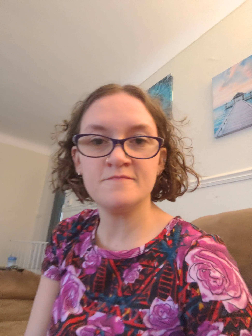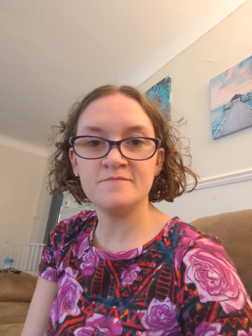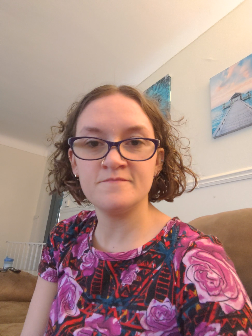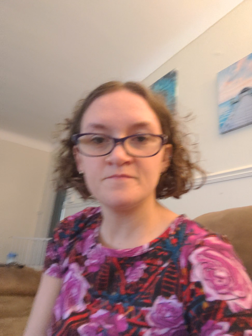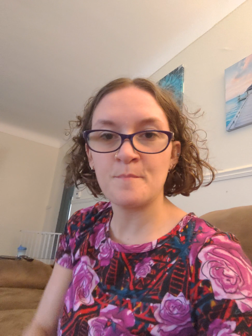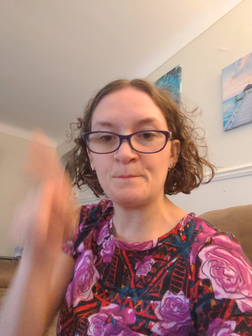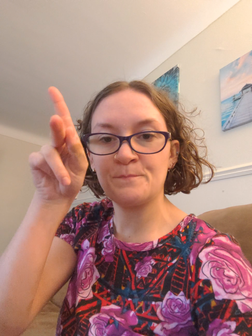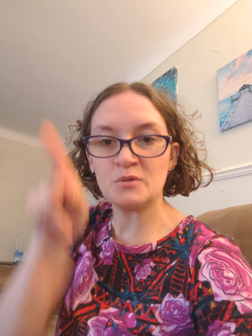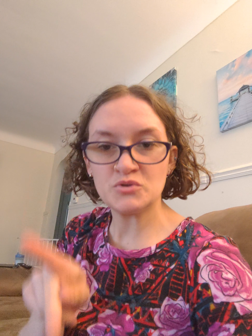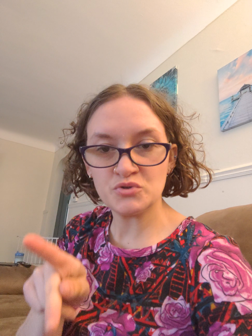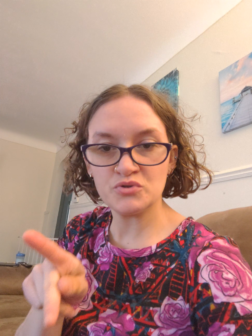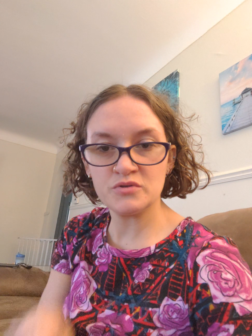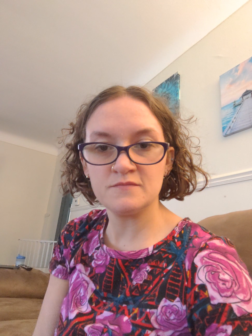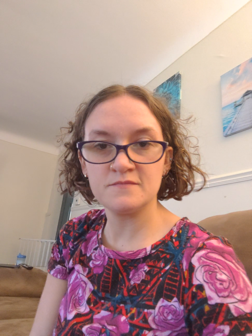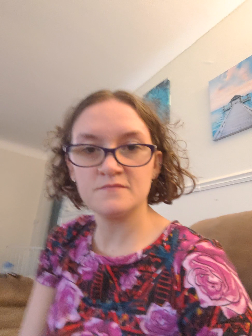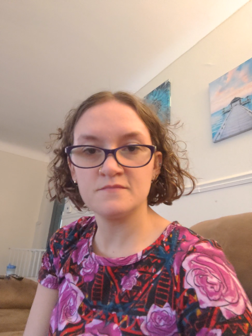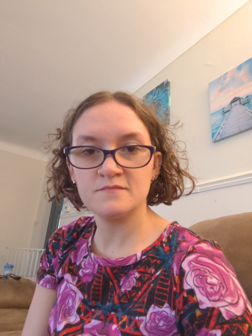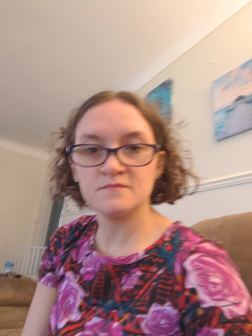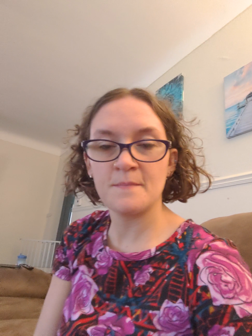person